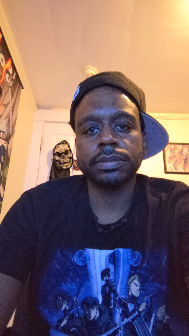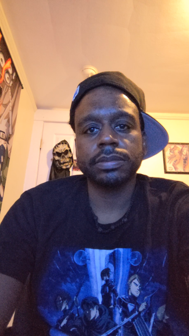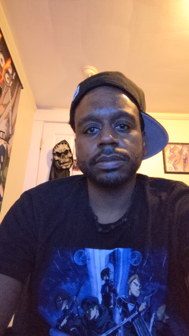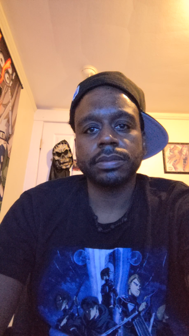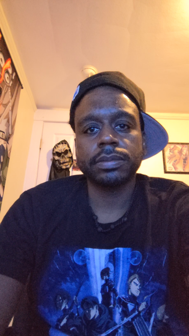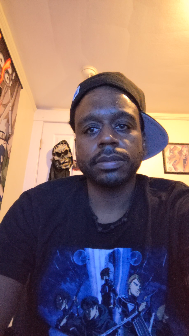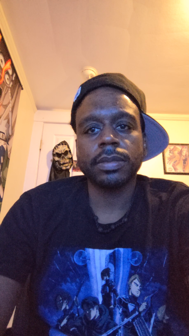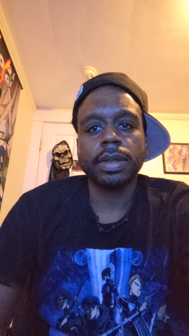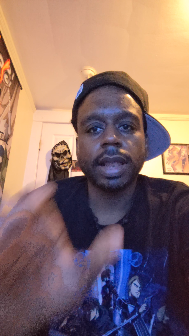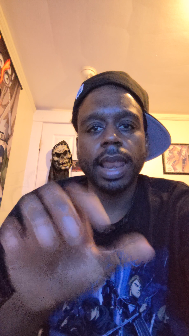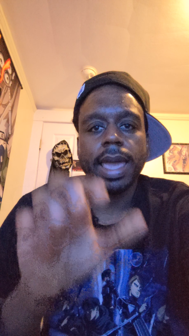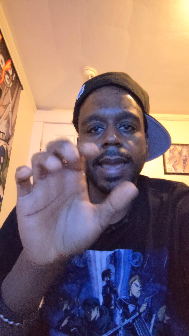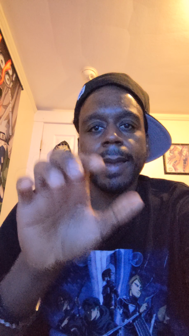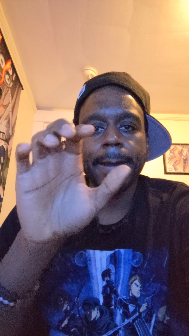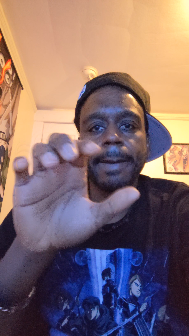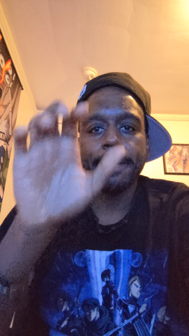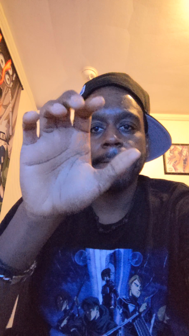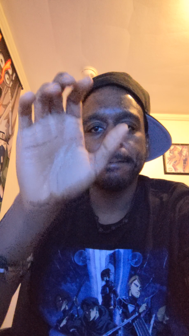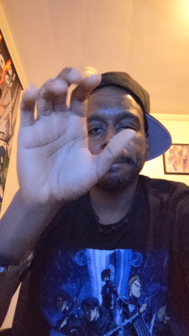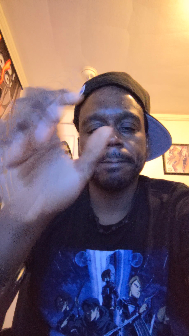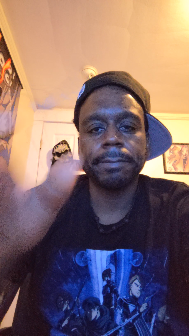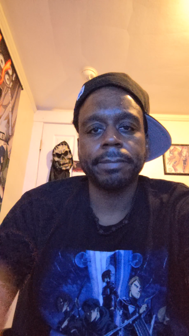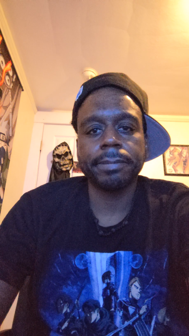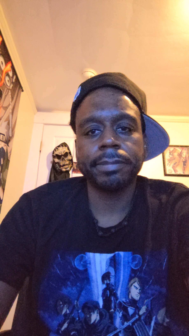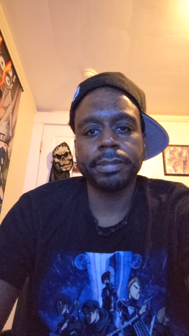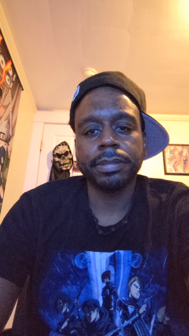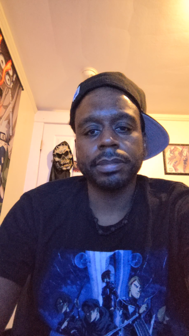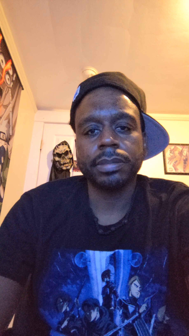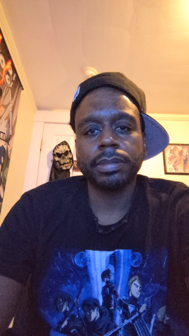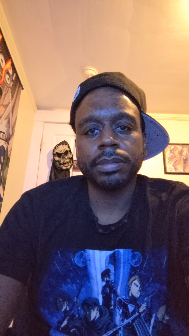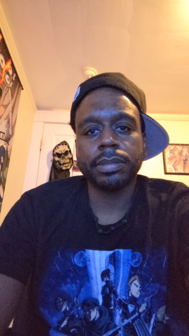climb